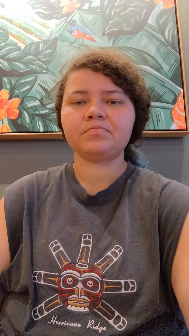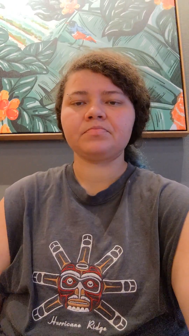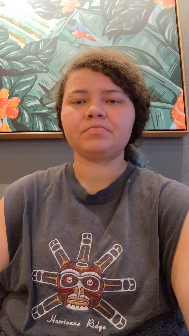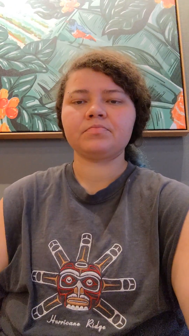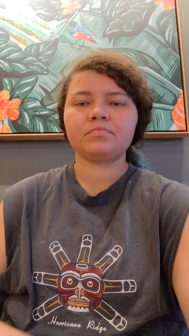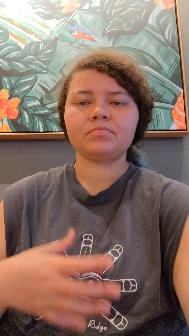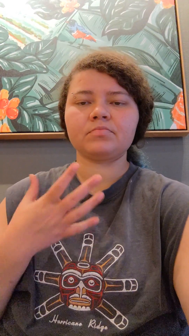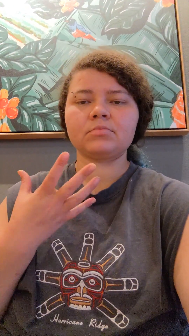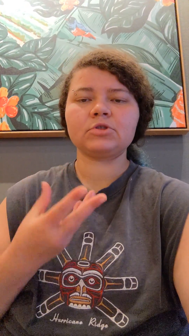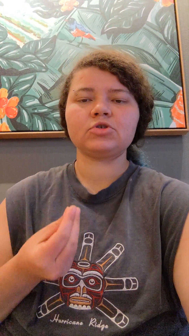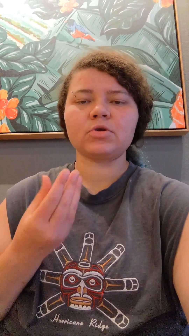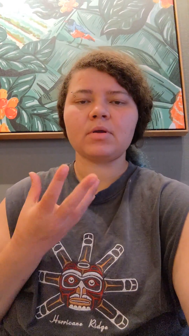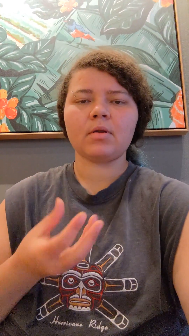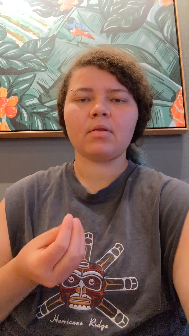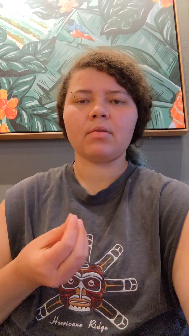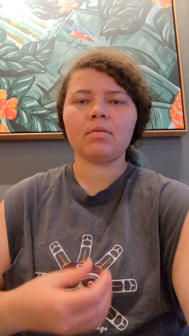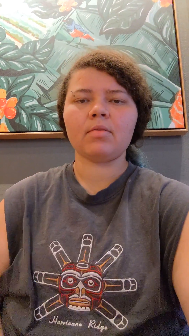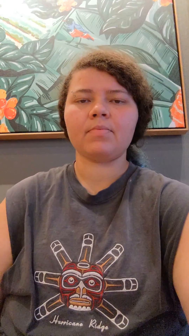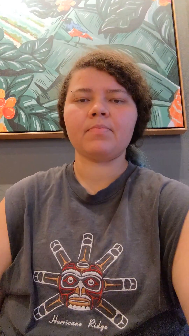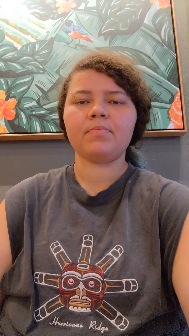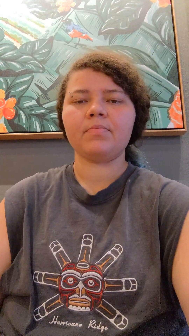gentle